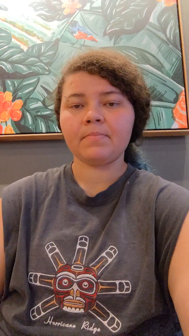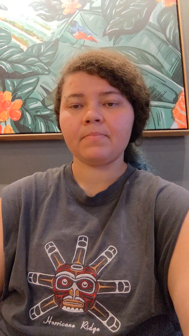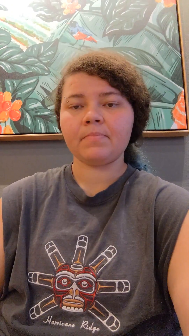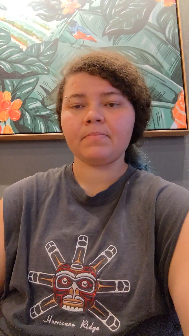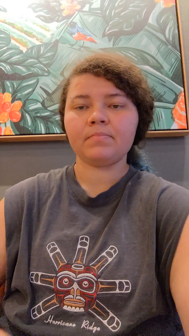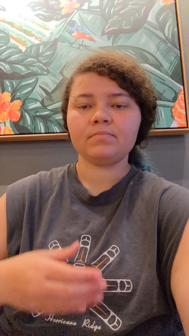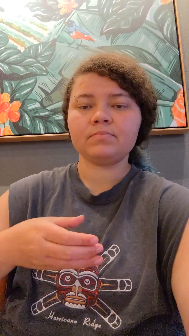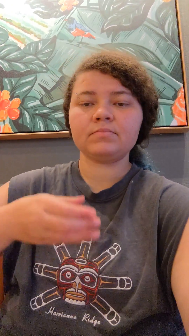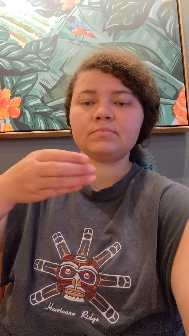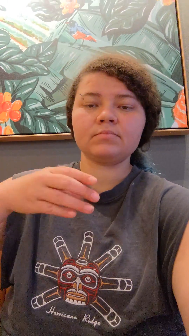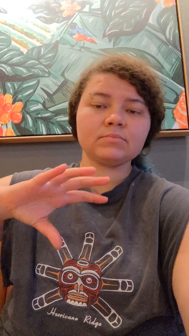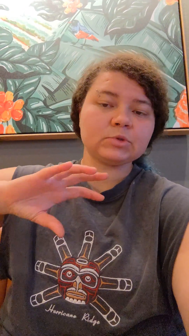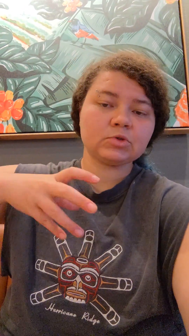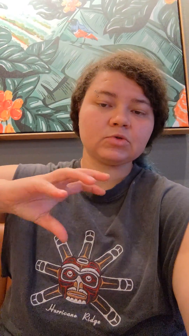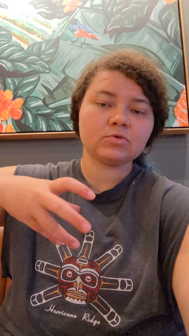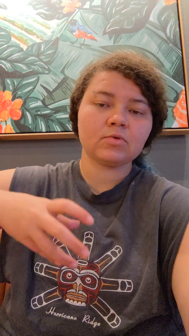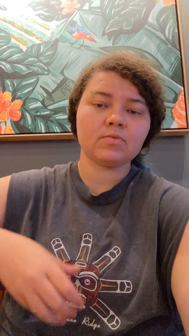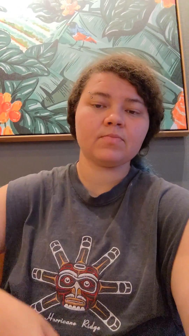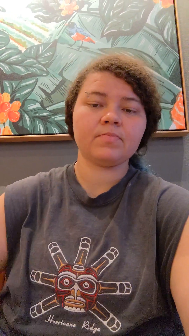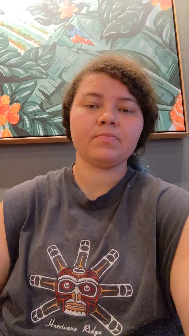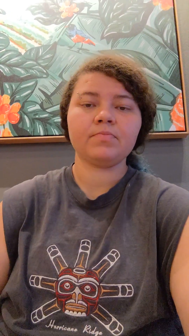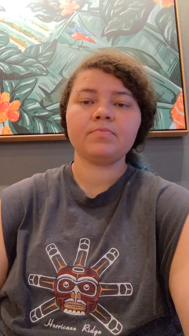jar